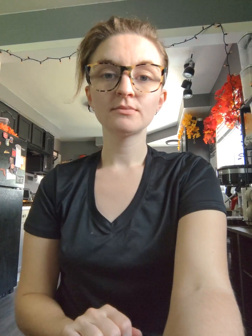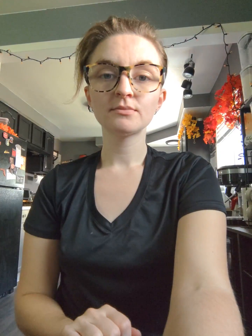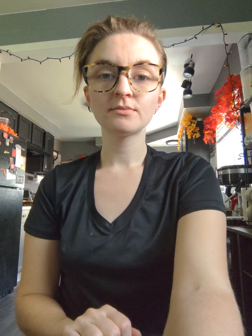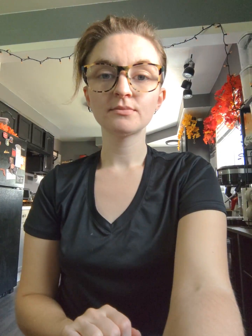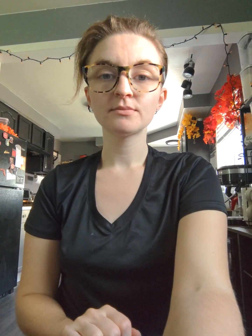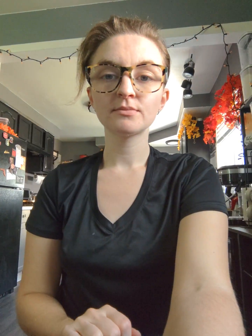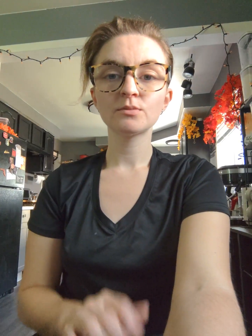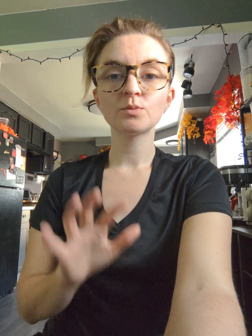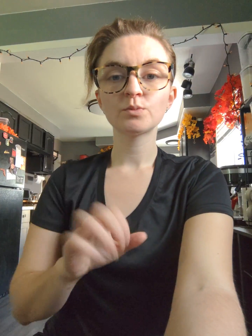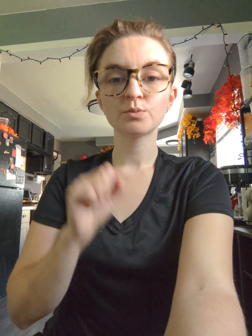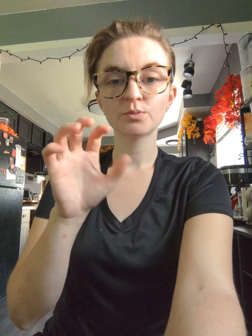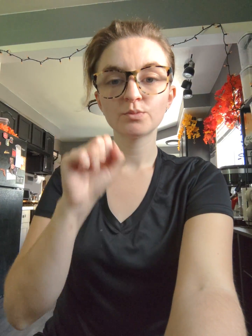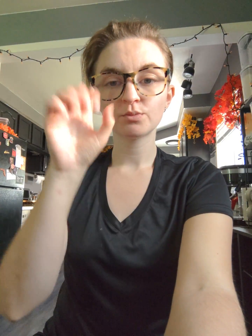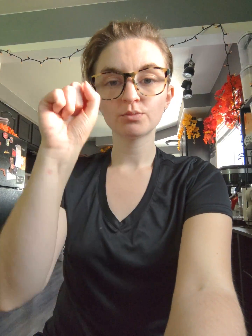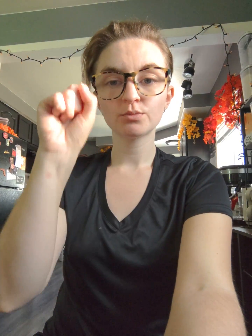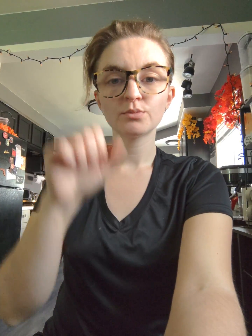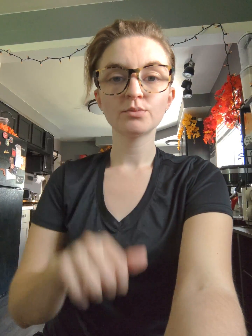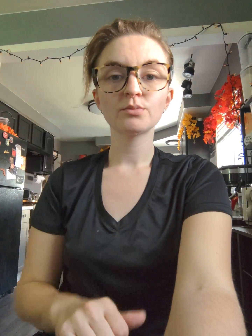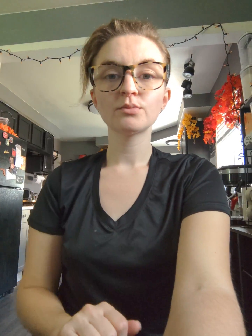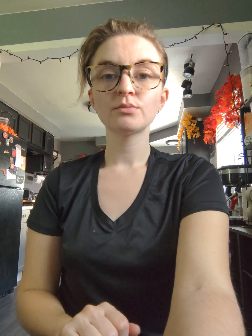ladder